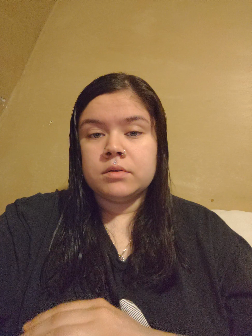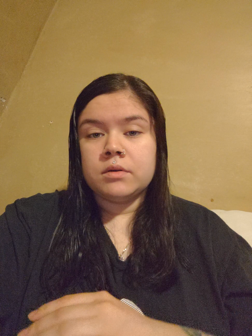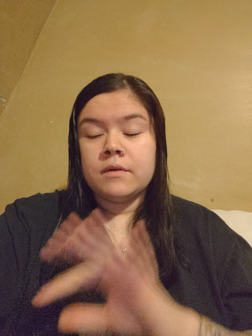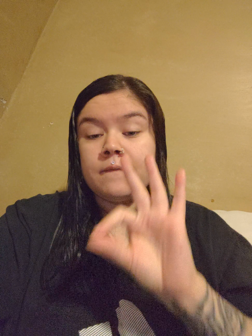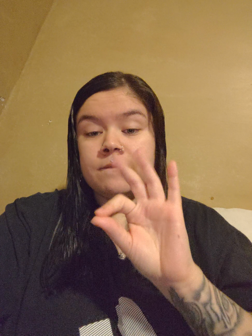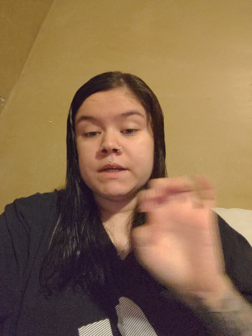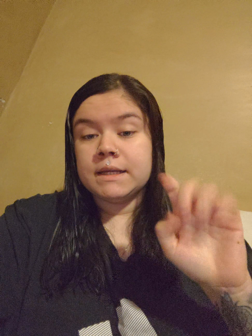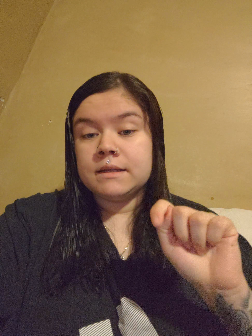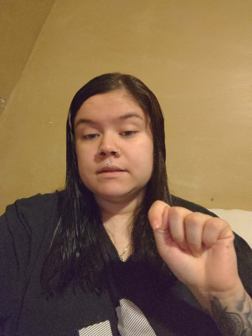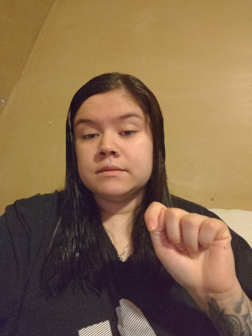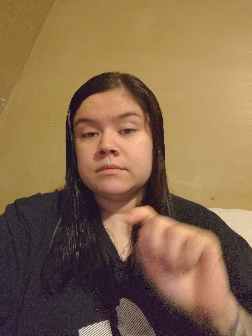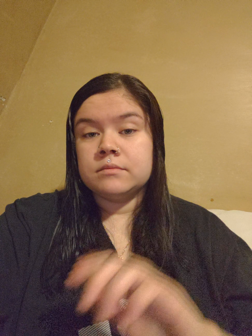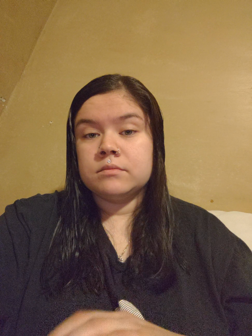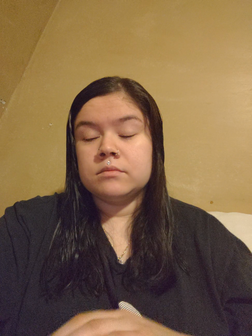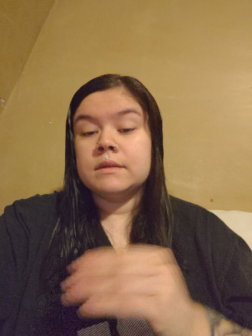feet